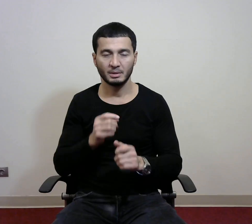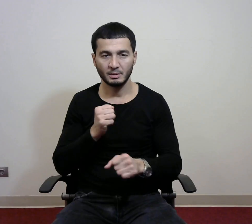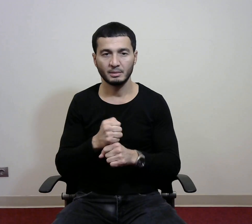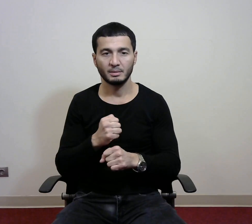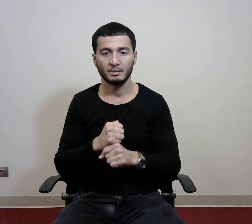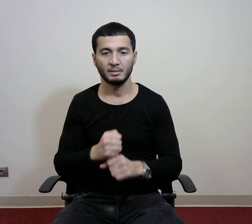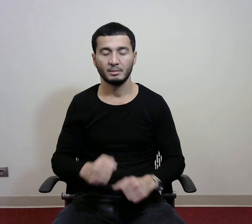etmək